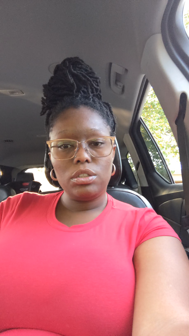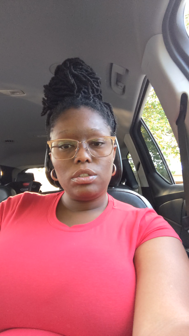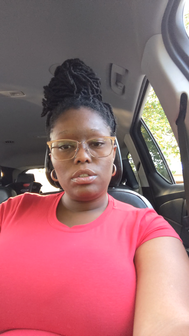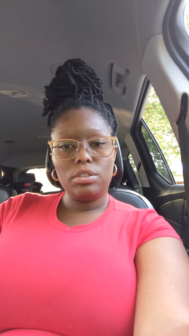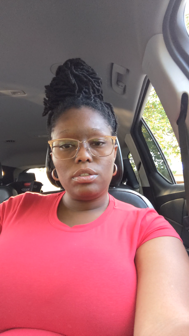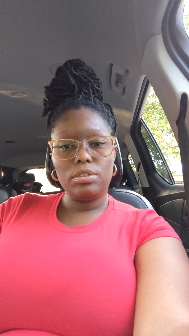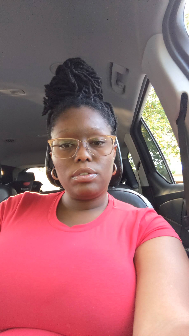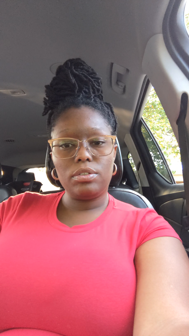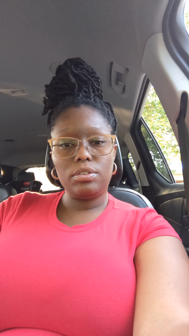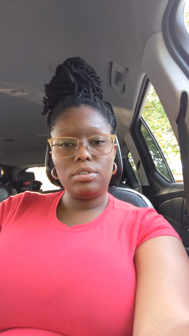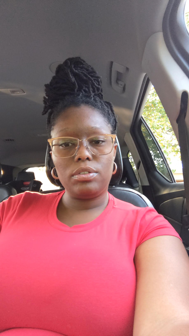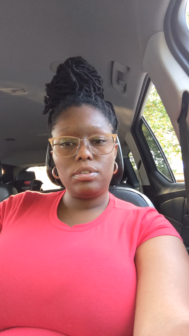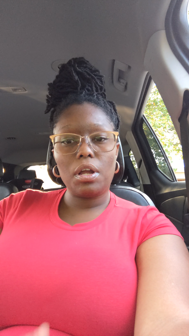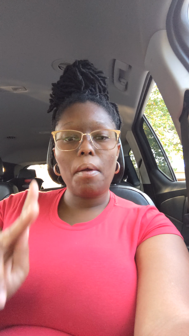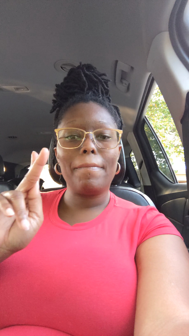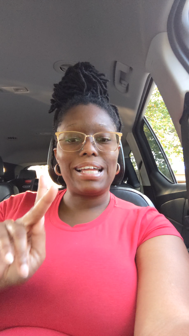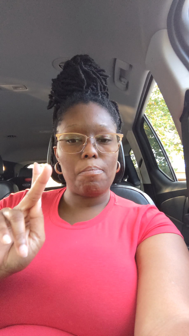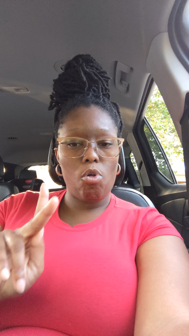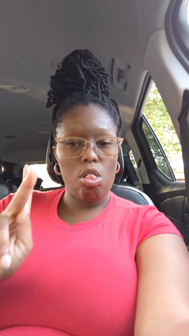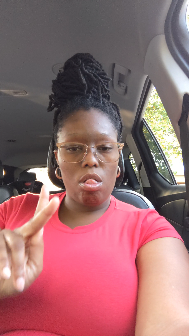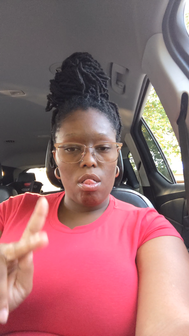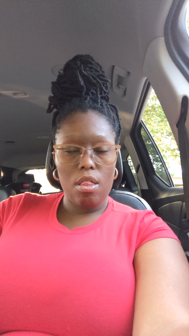people